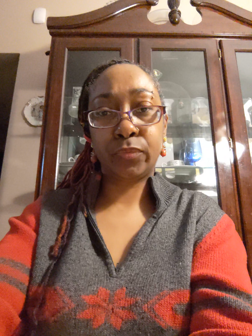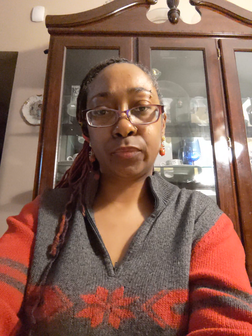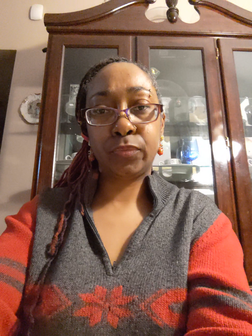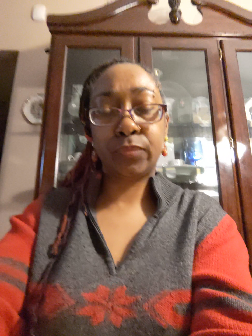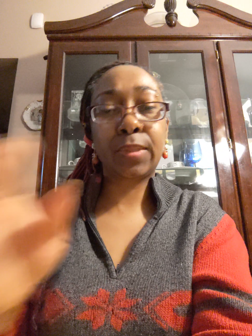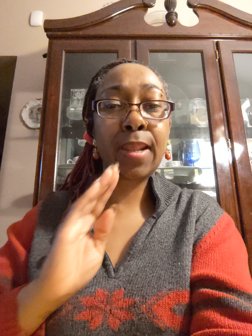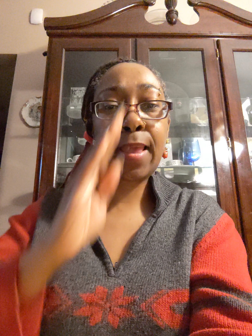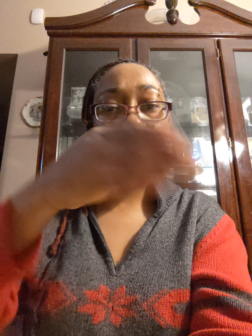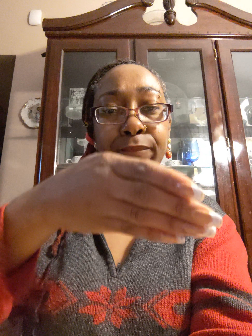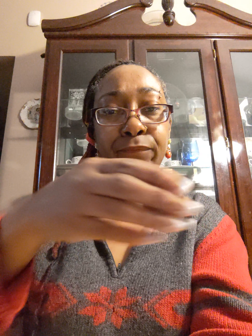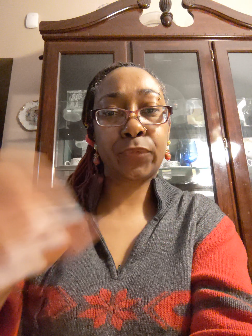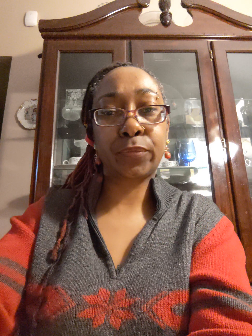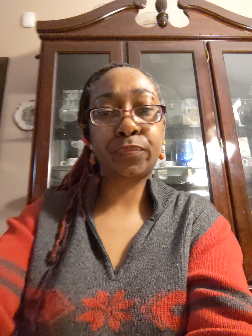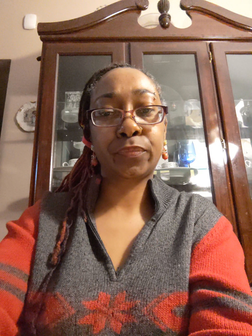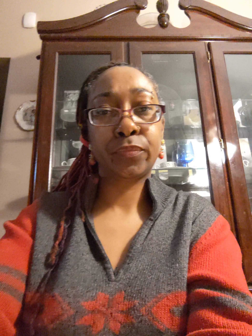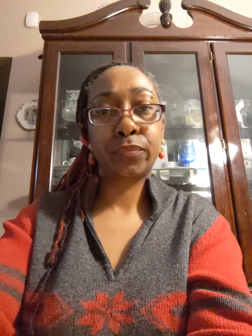after